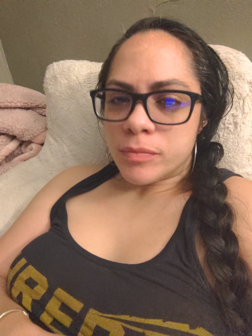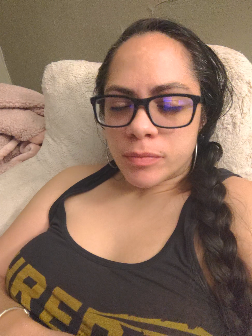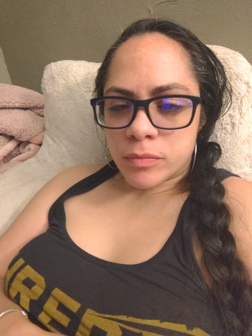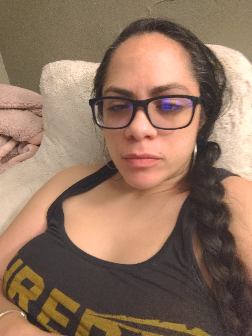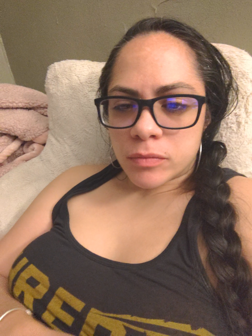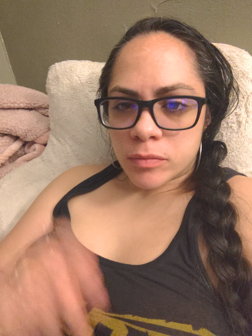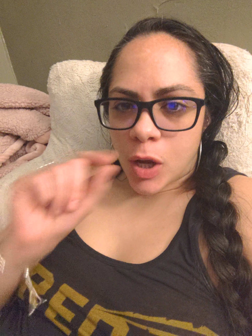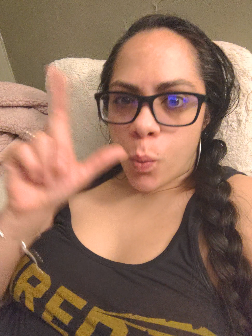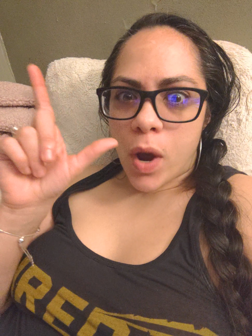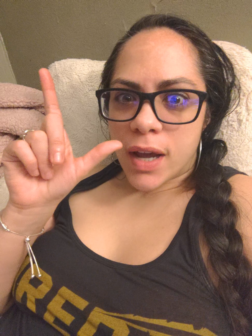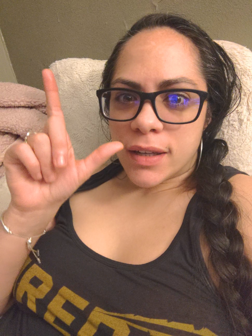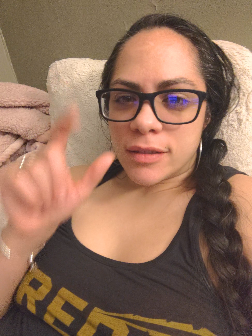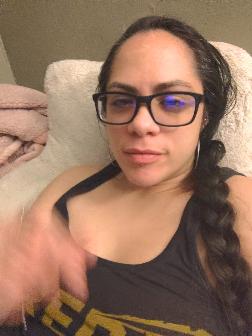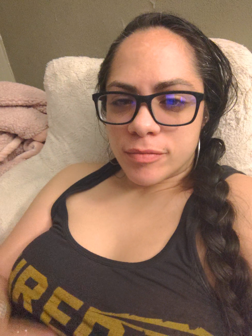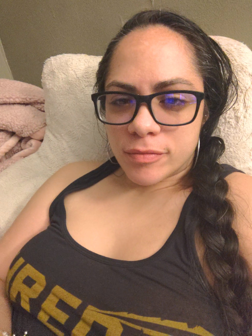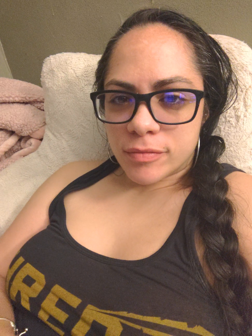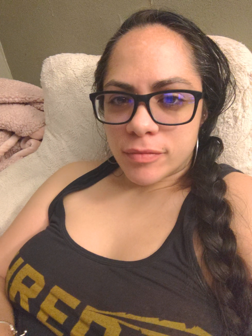awake